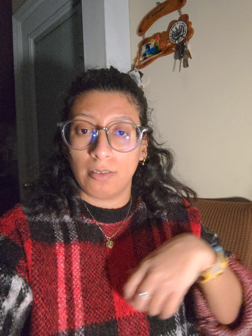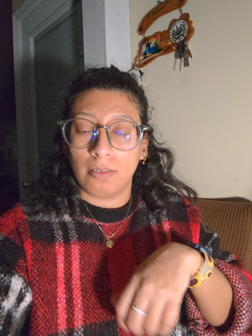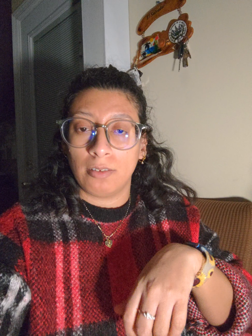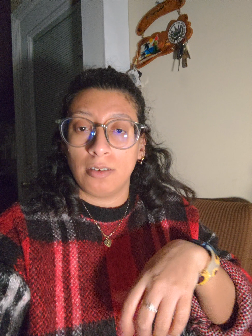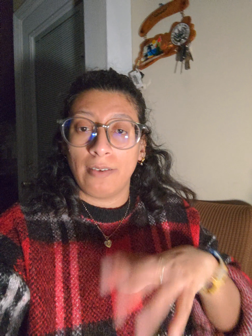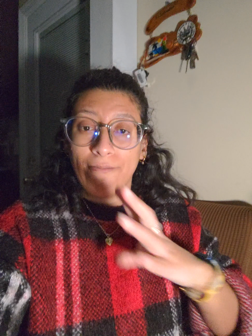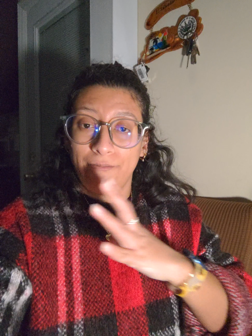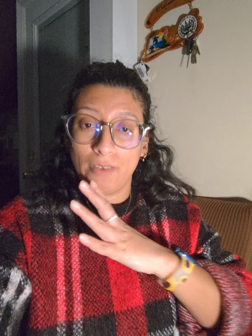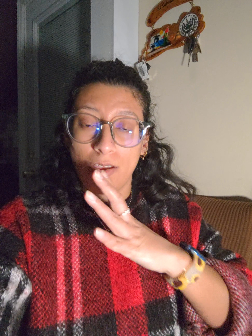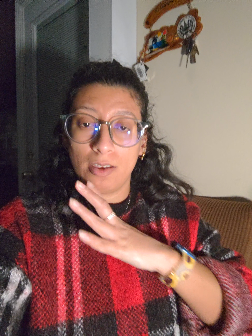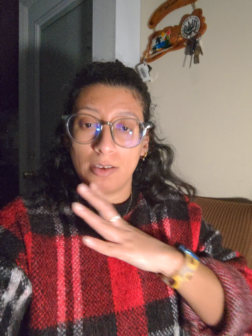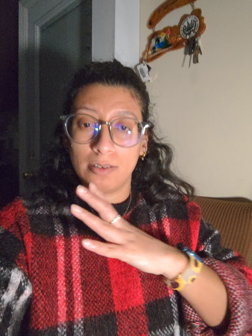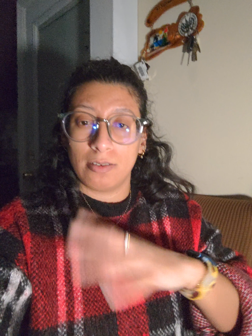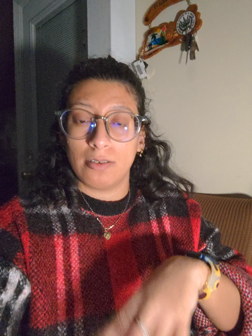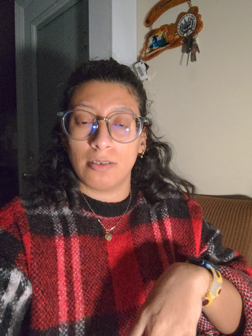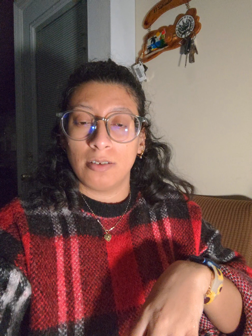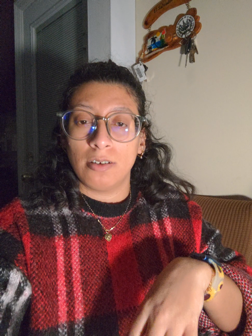fine